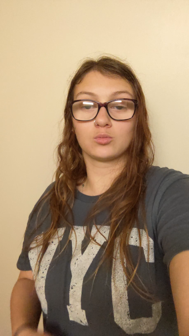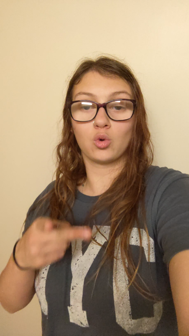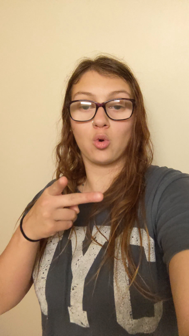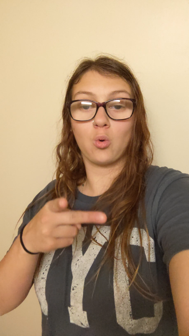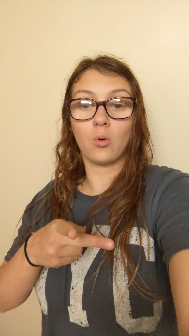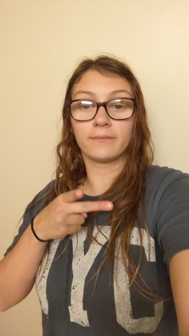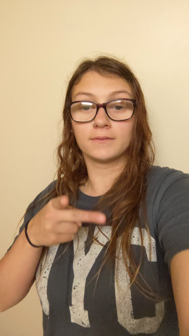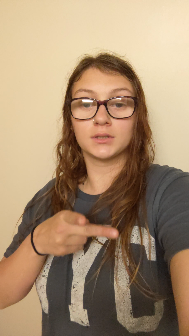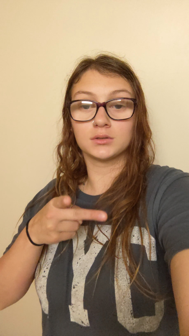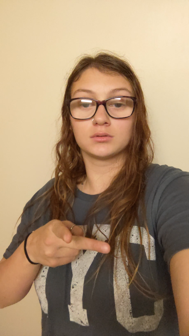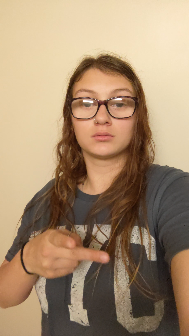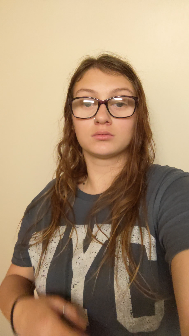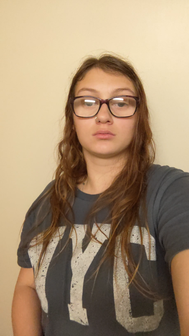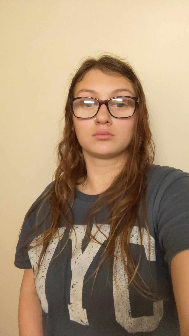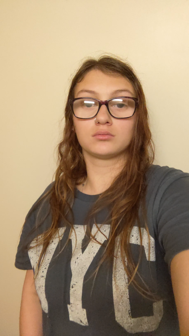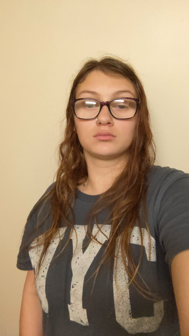careful